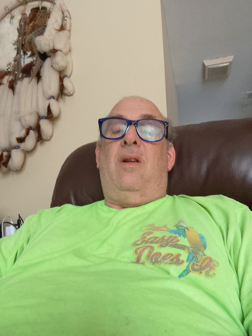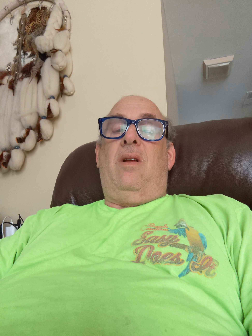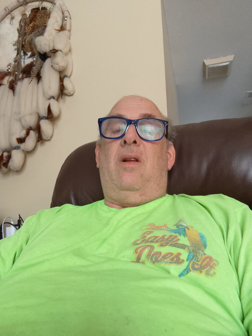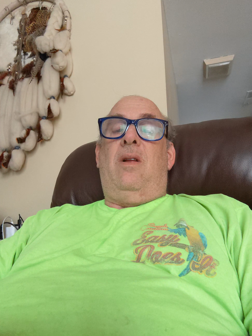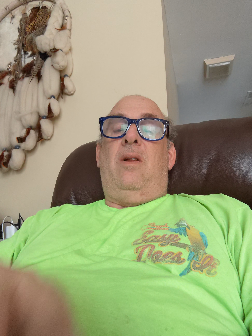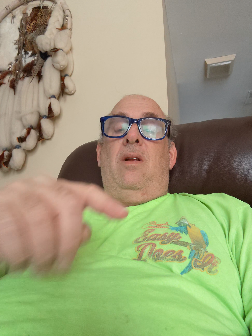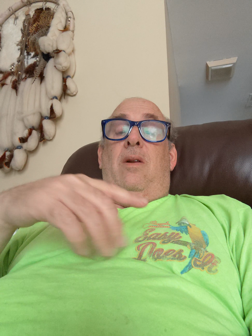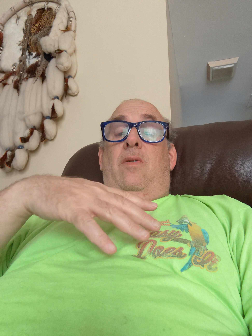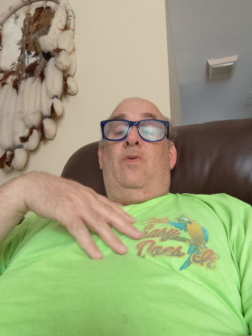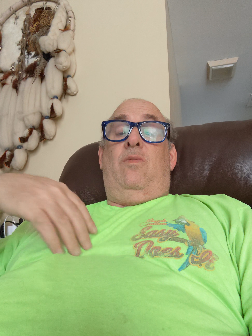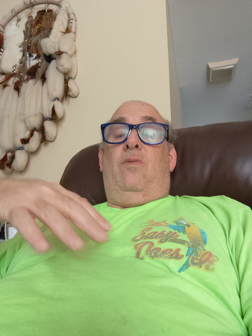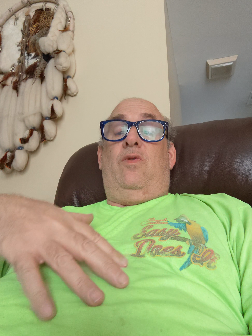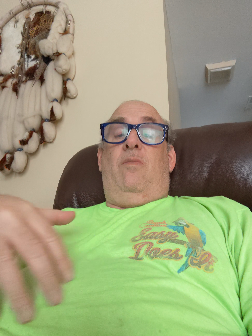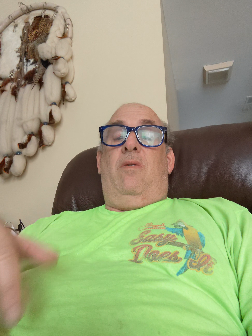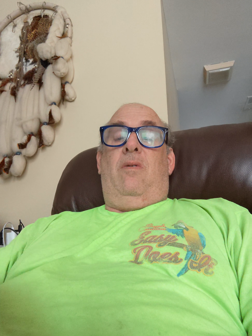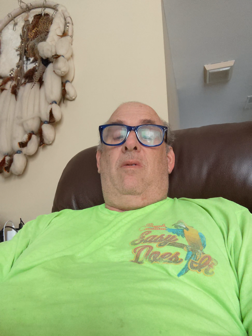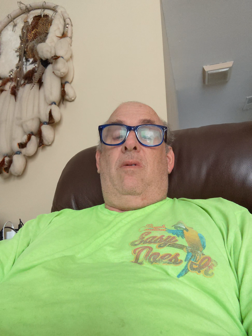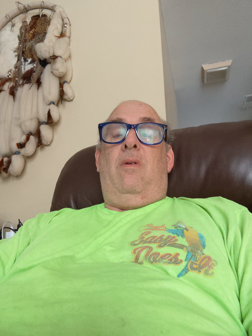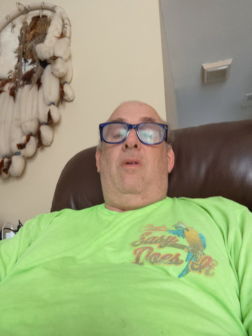zebra